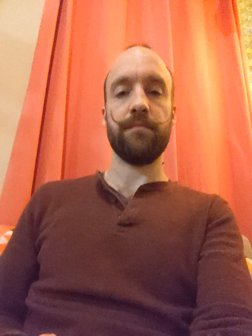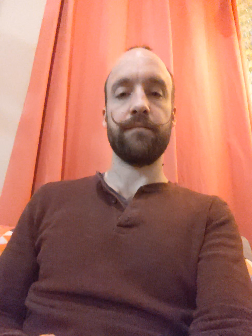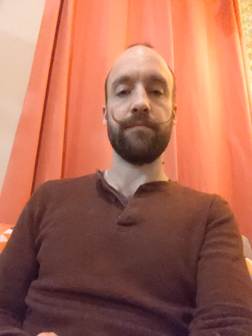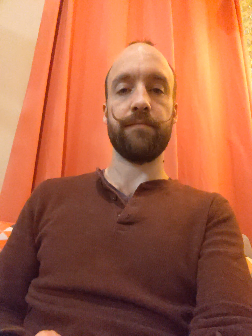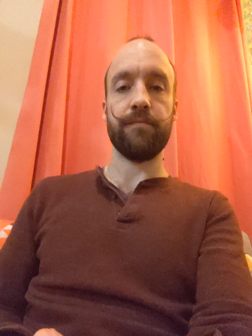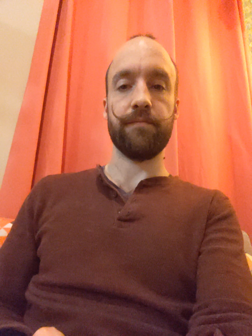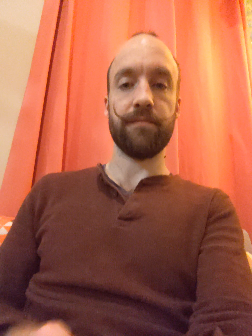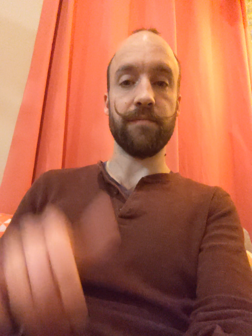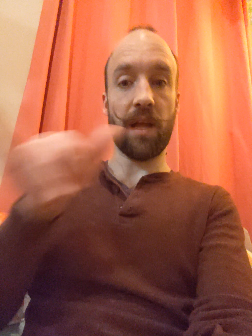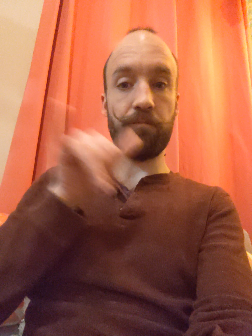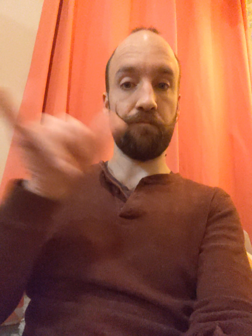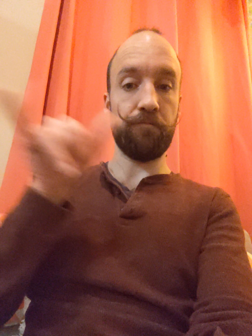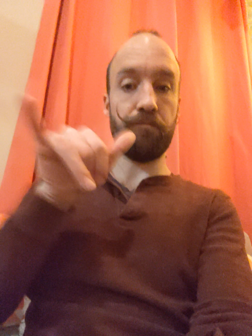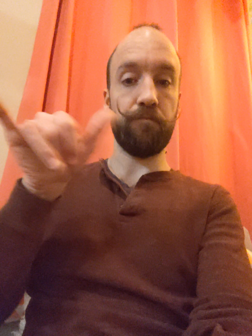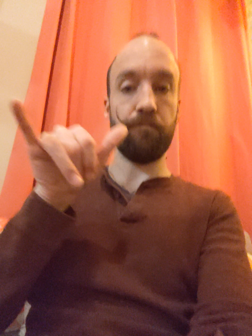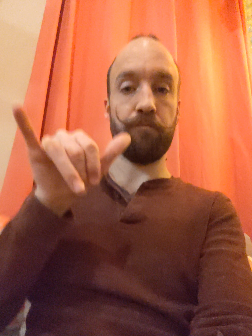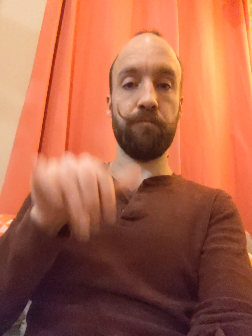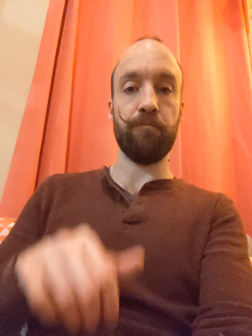same